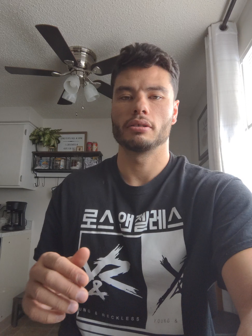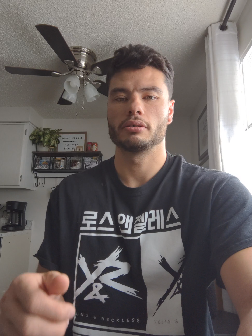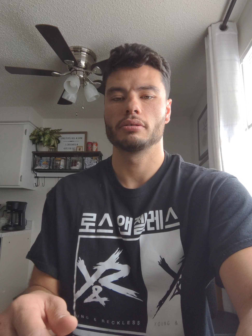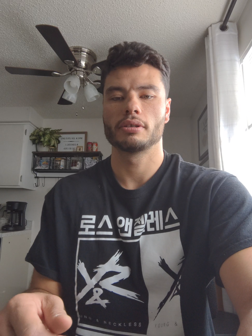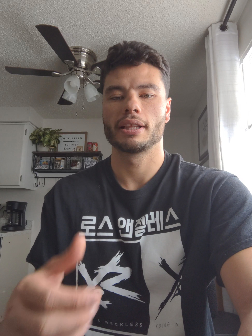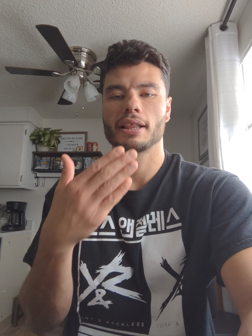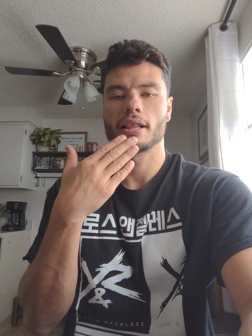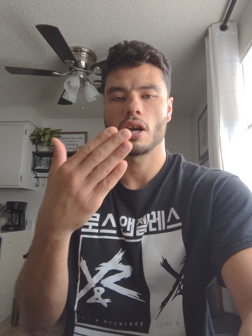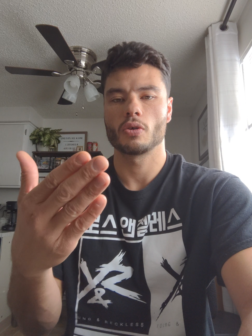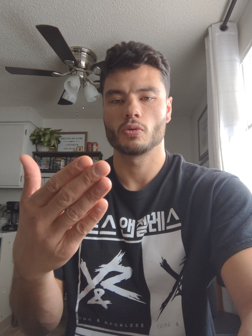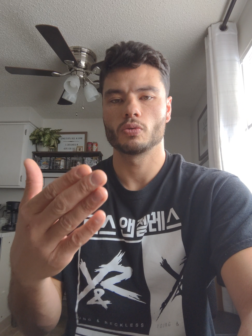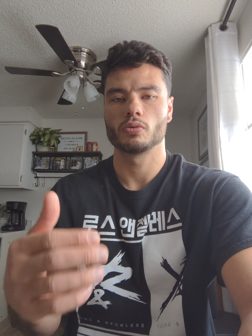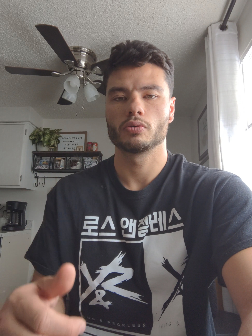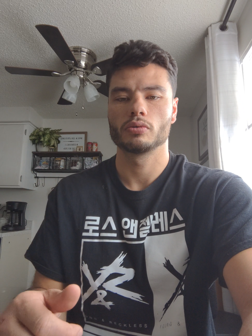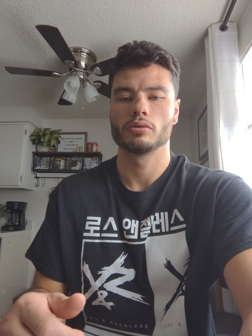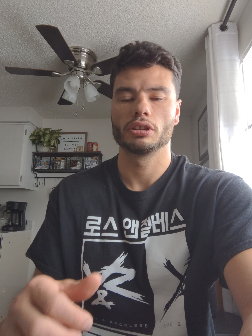thank you